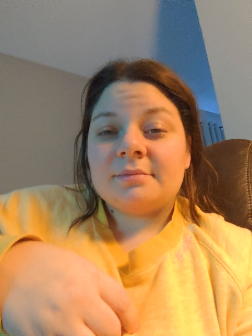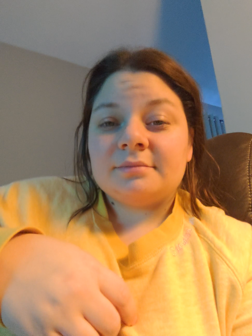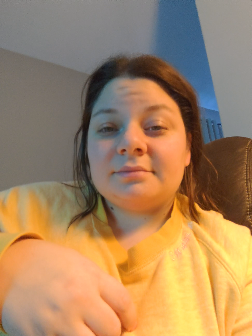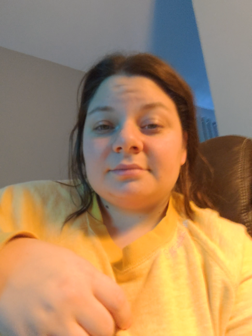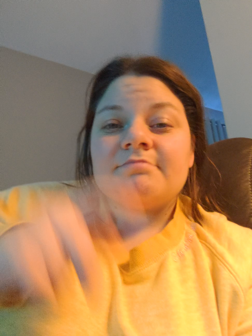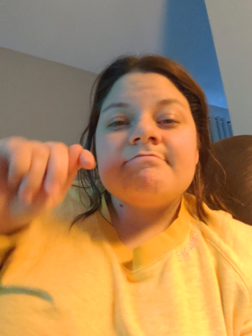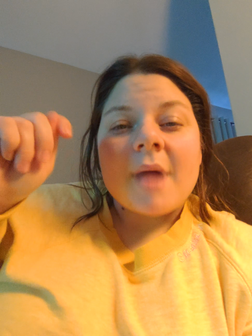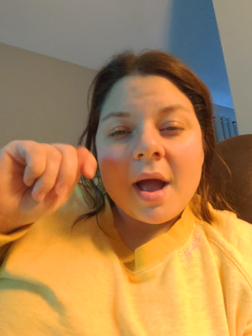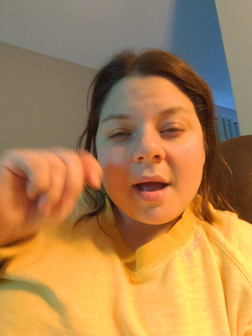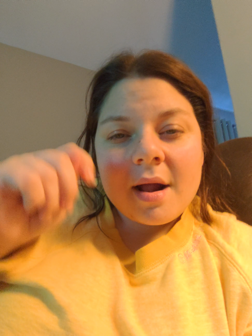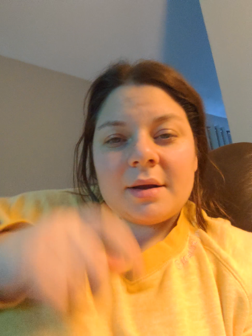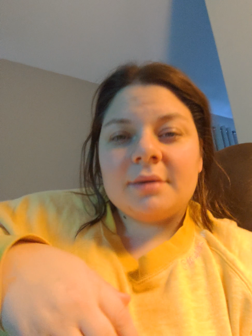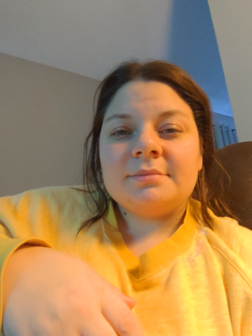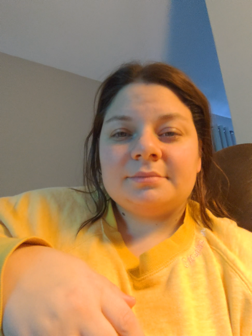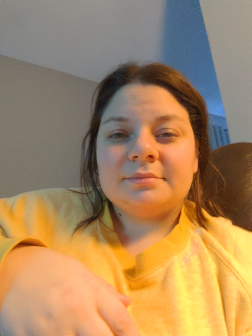potty